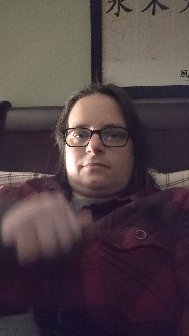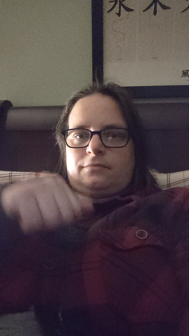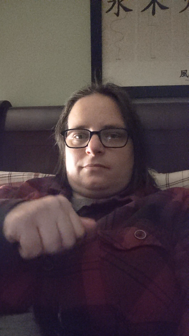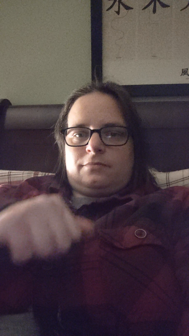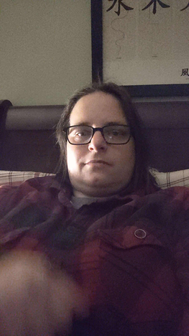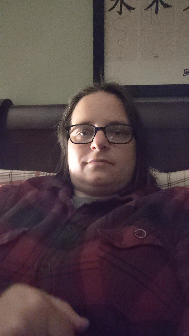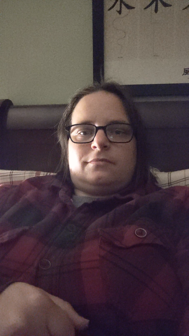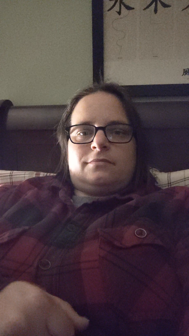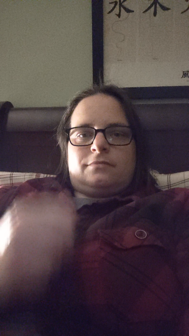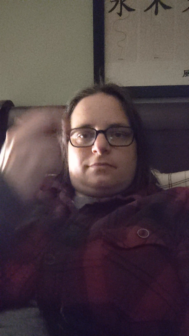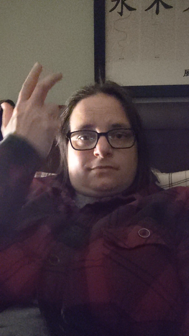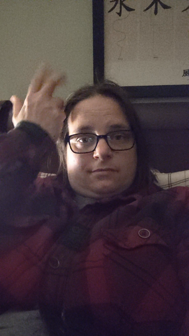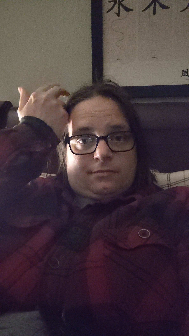bunny